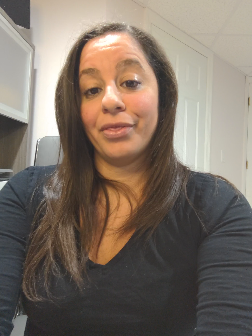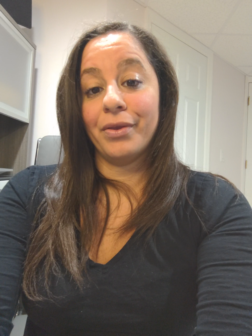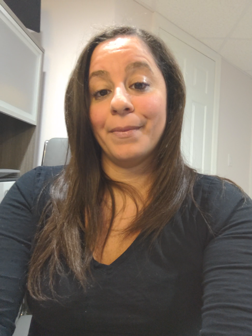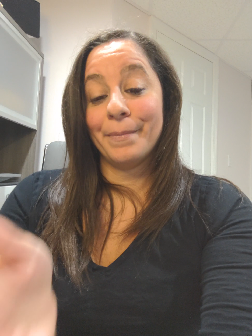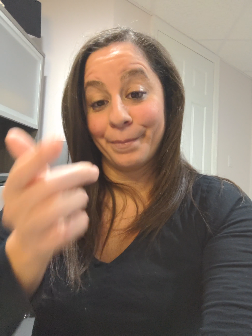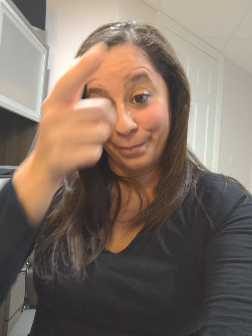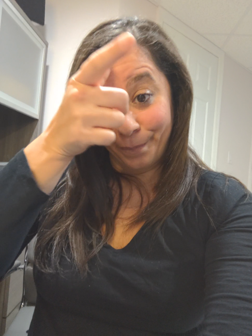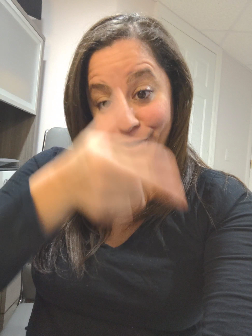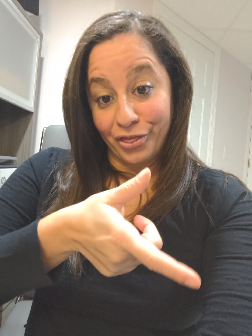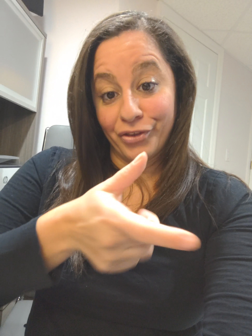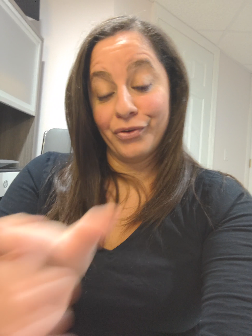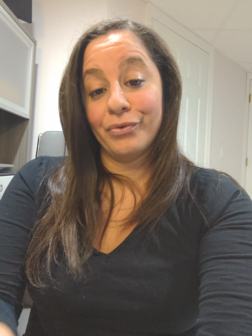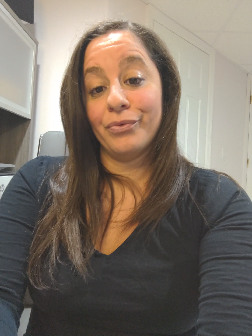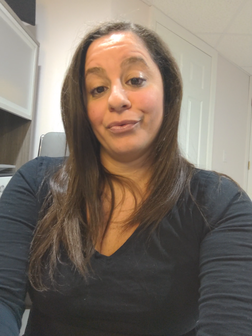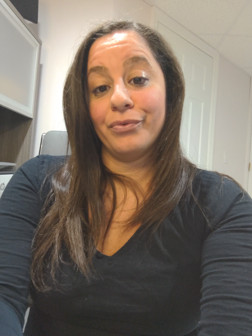brother